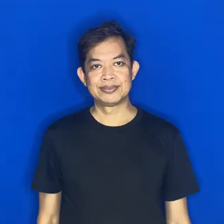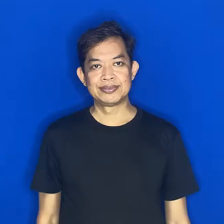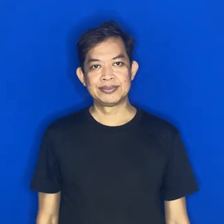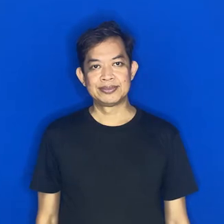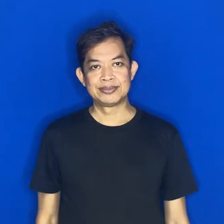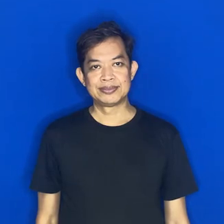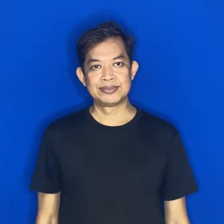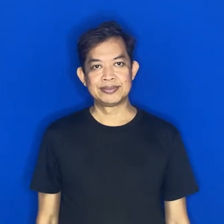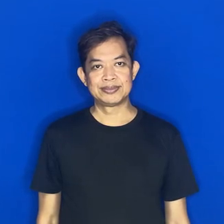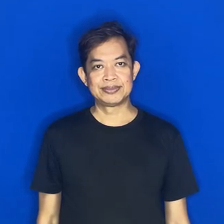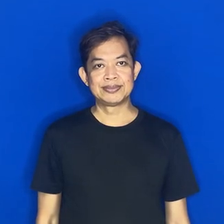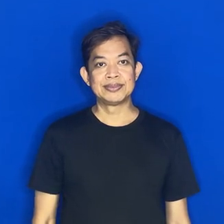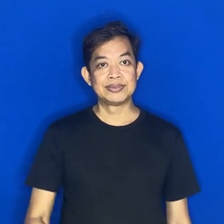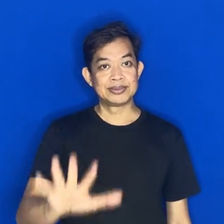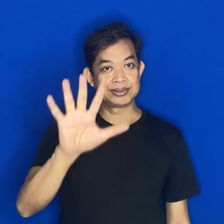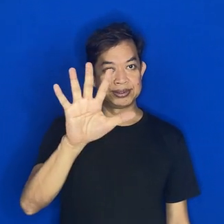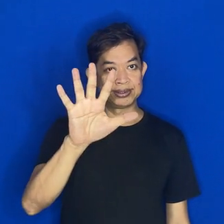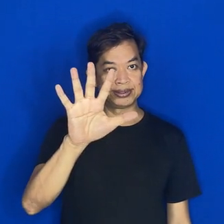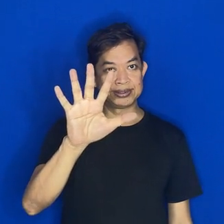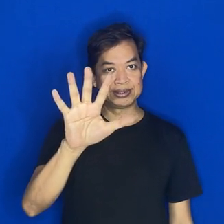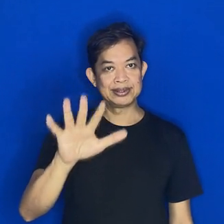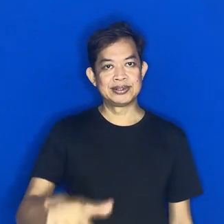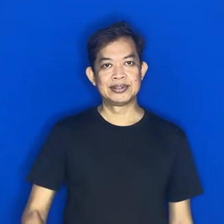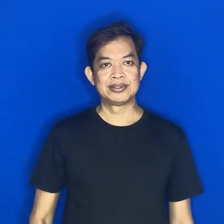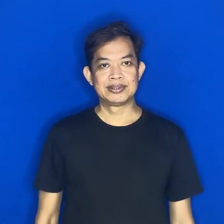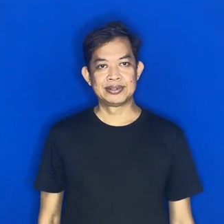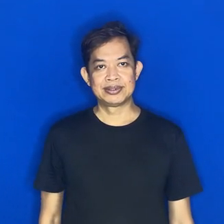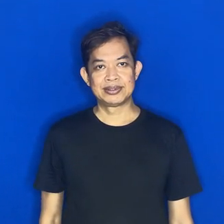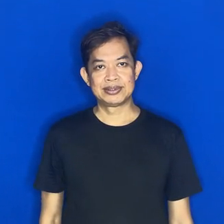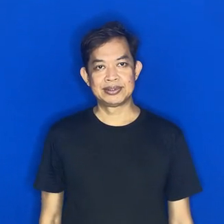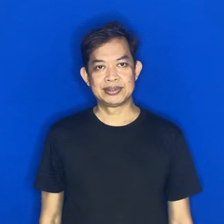five